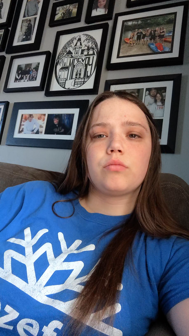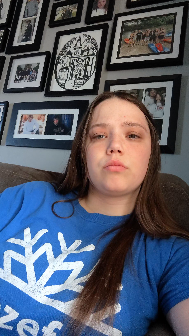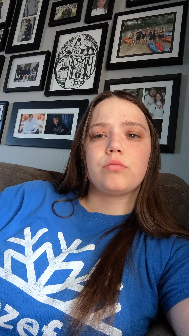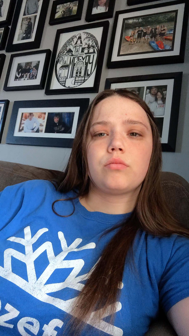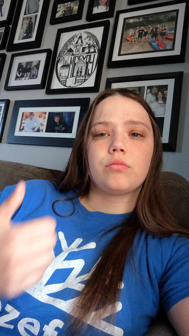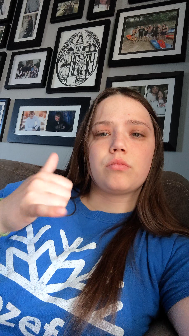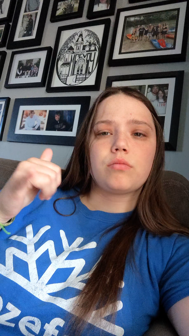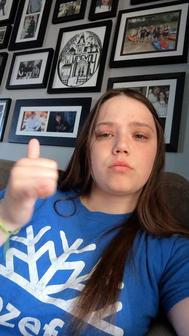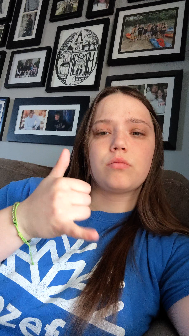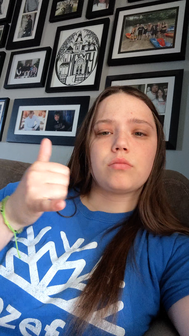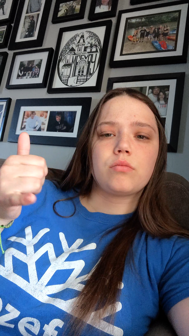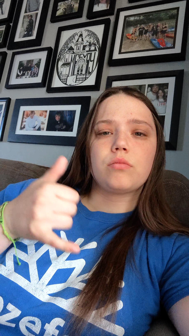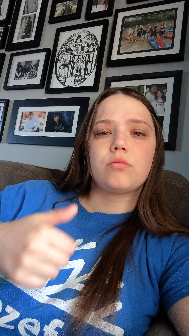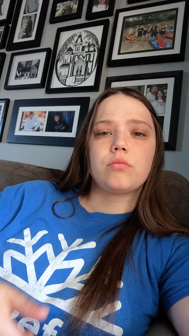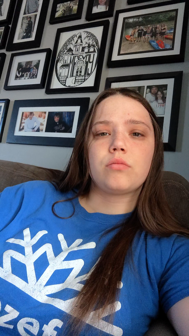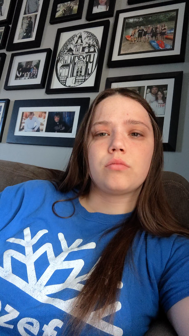play